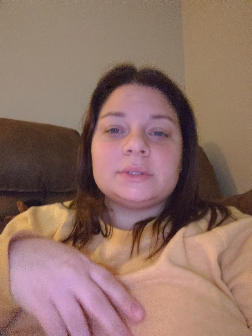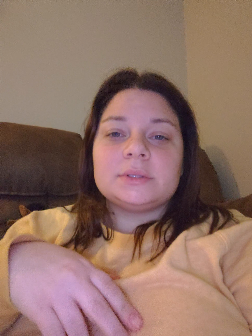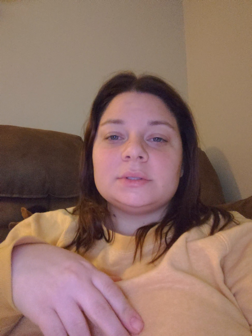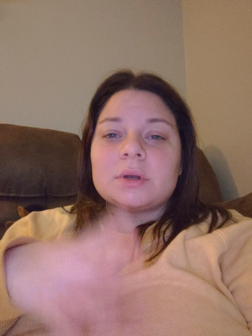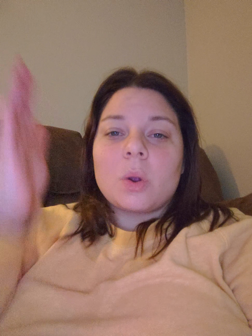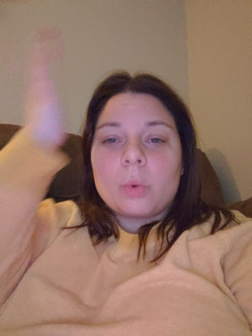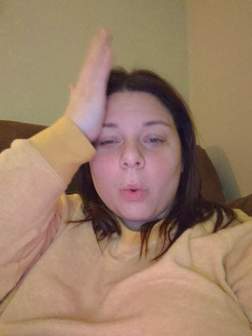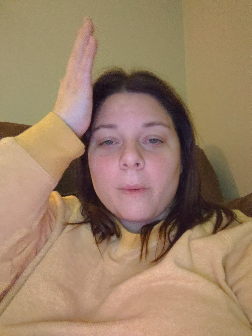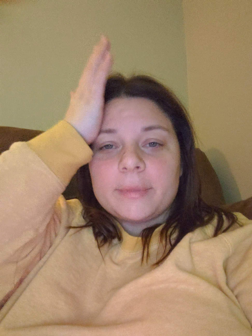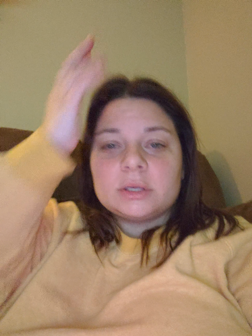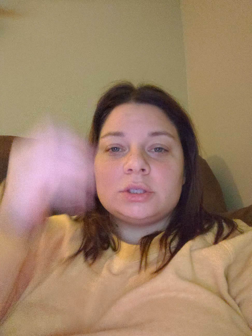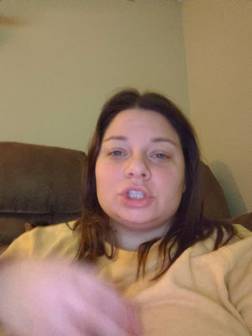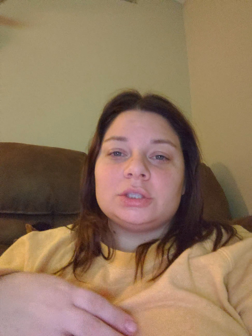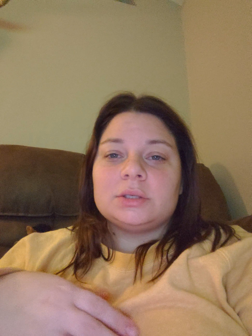garbage